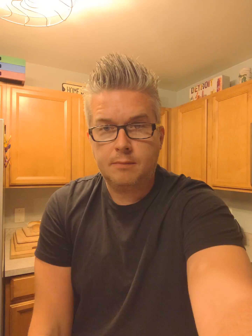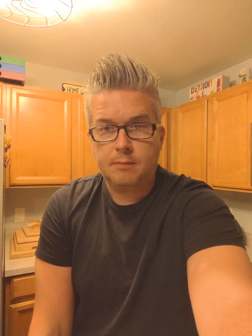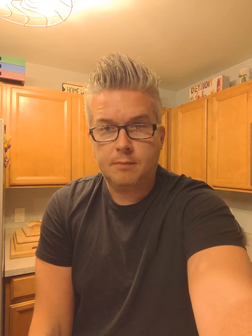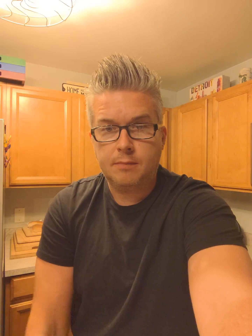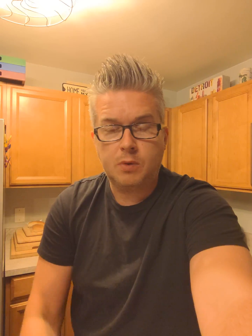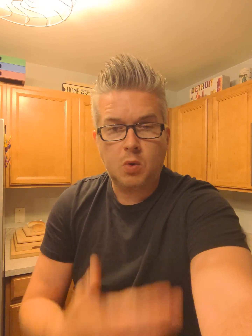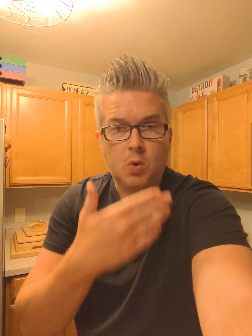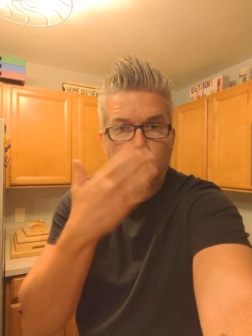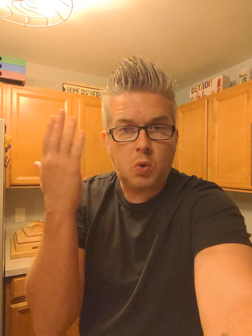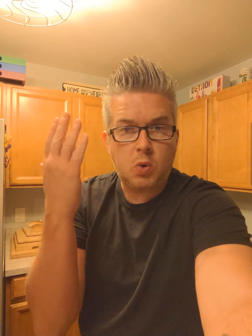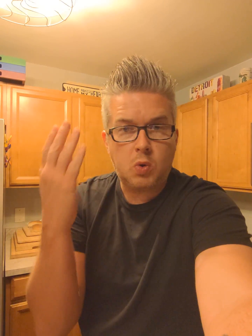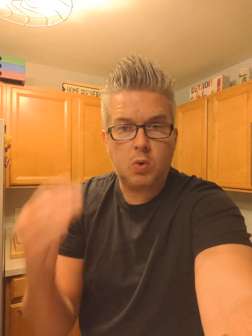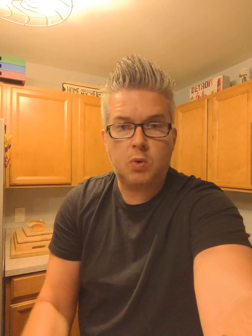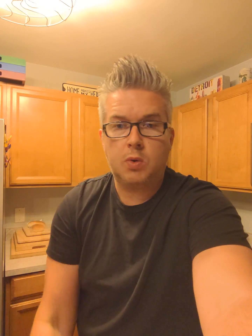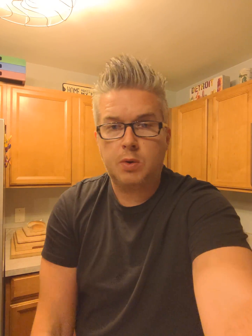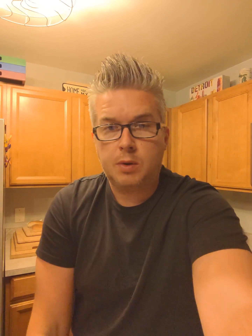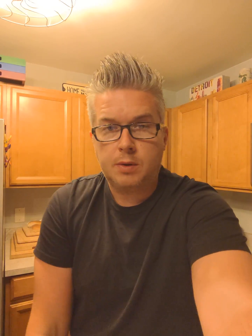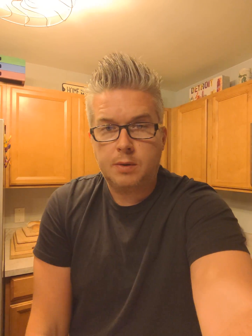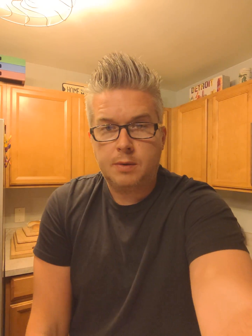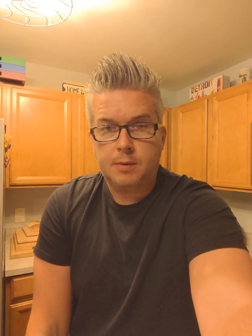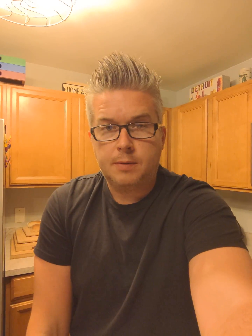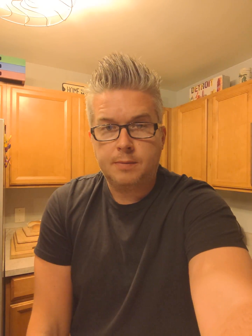all gone